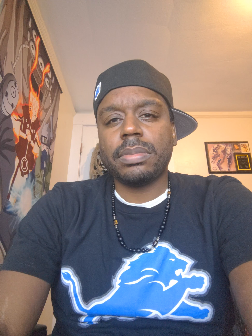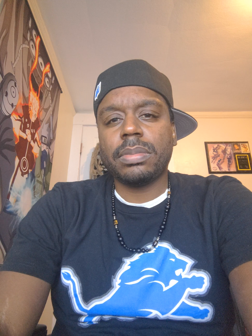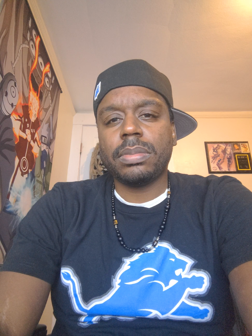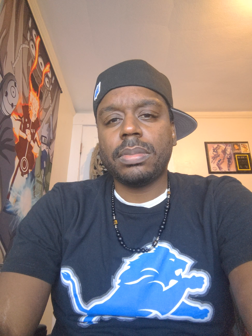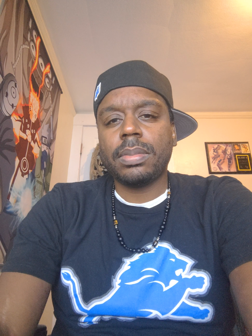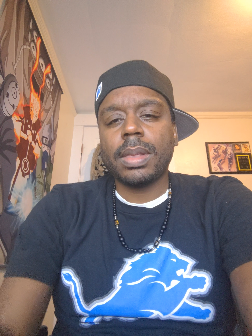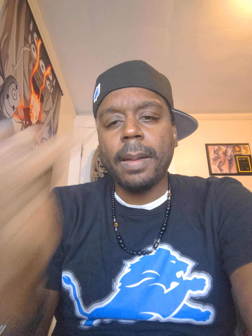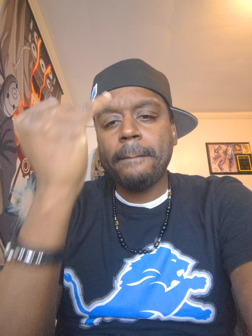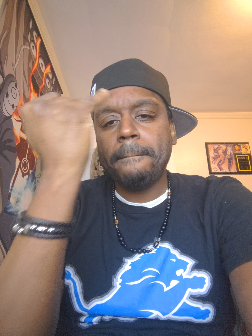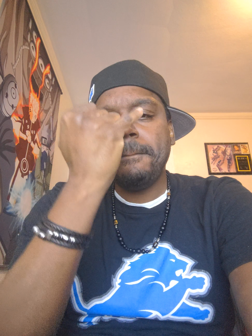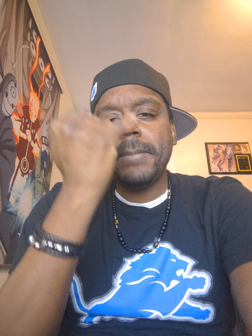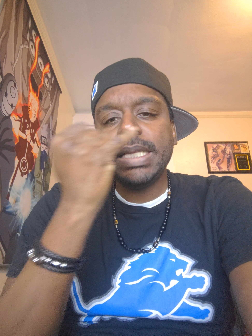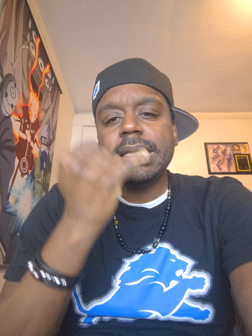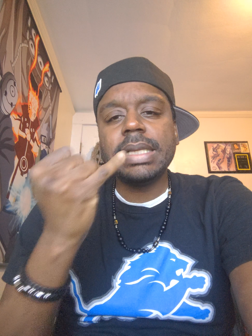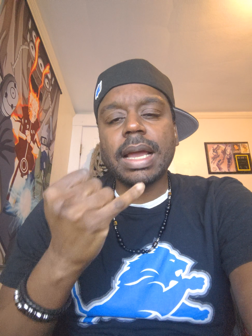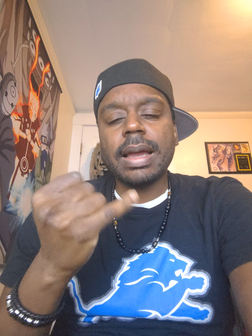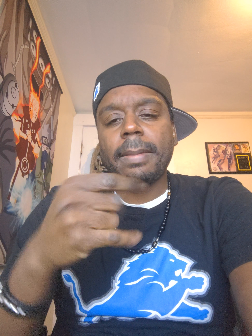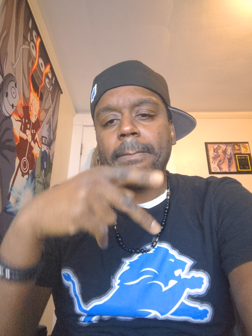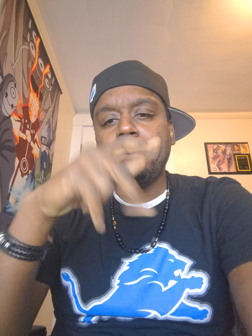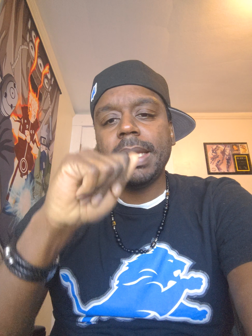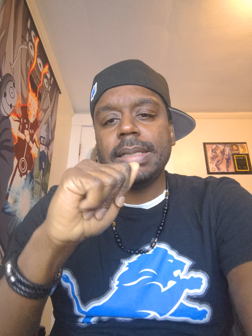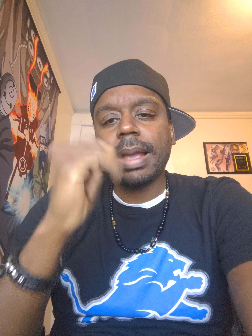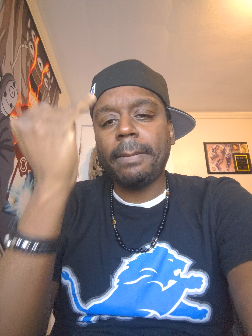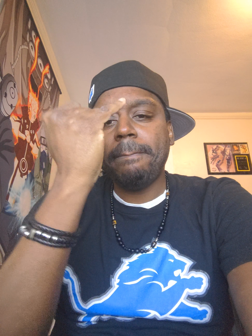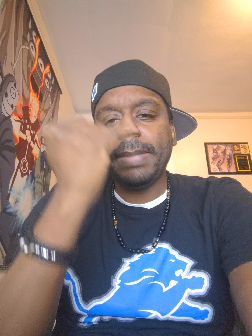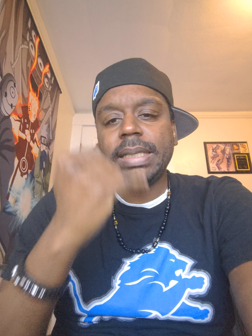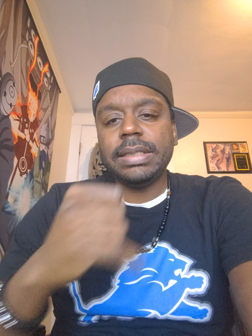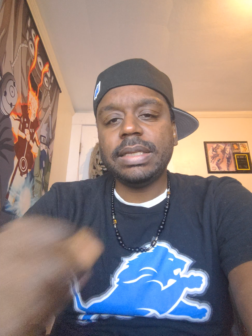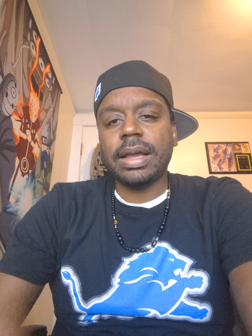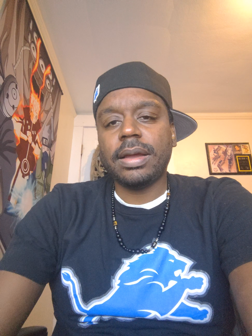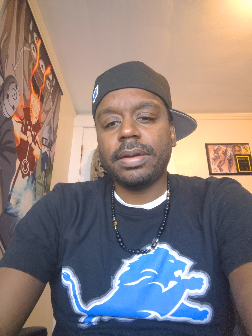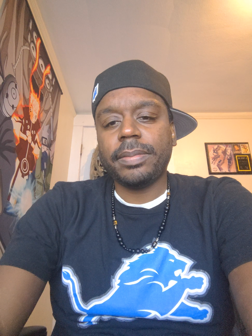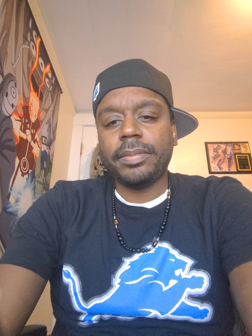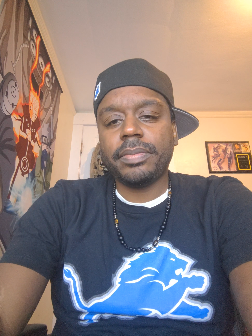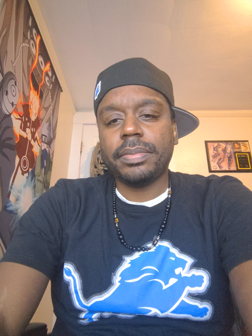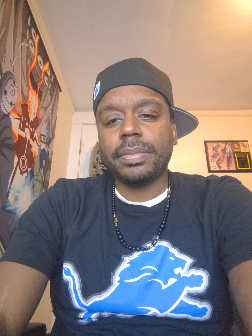pizza